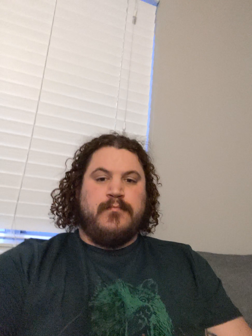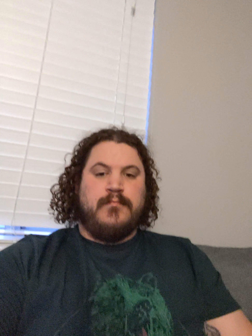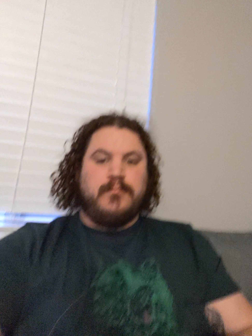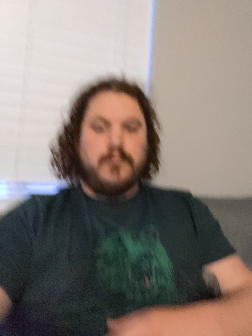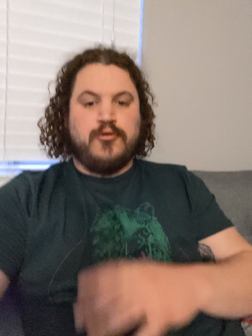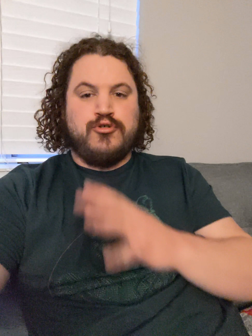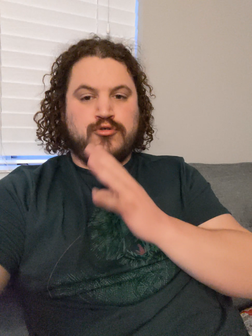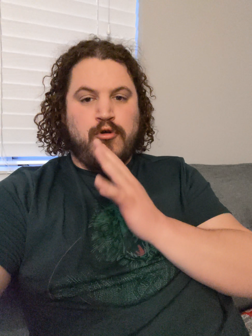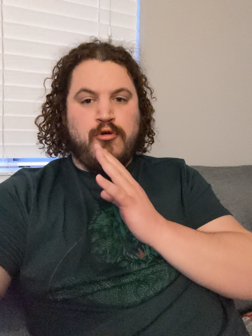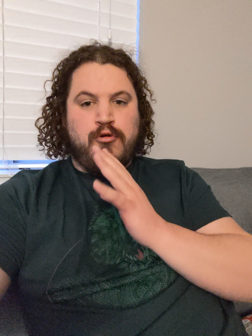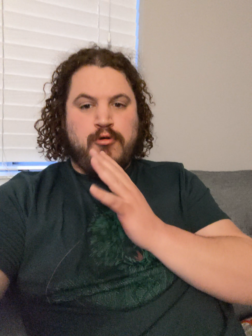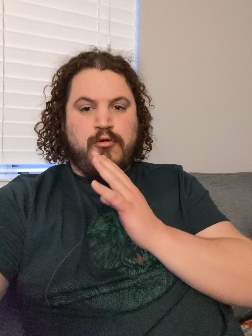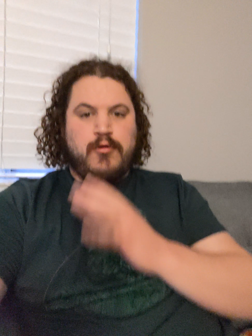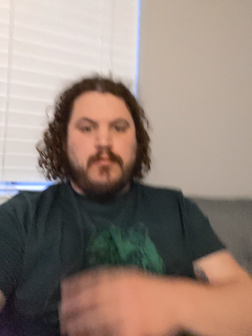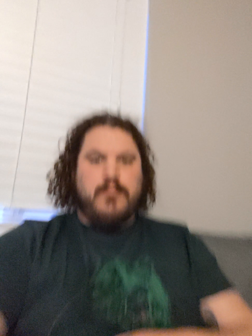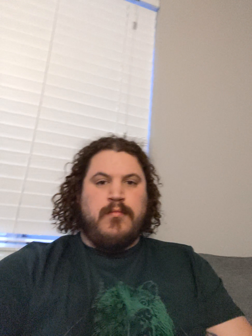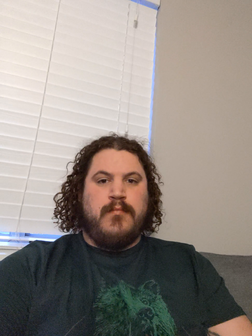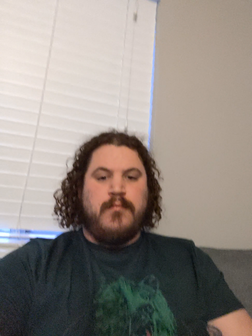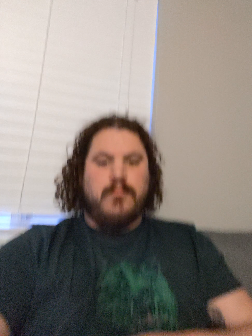talk